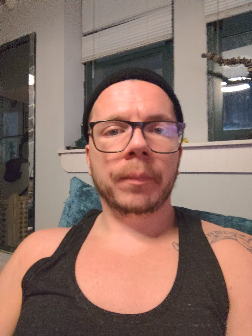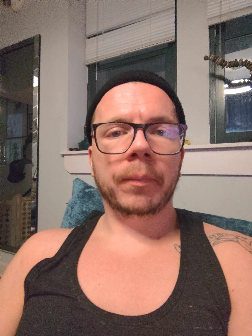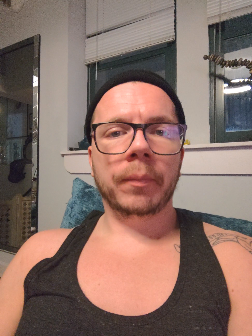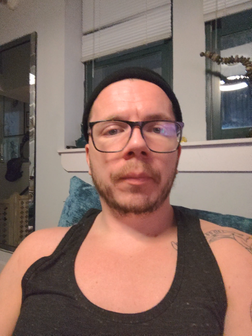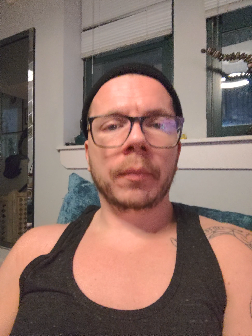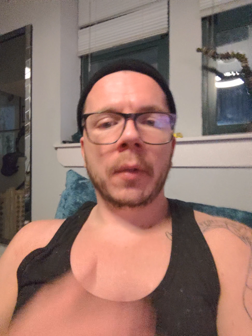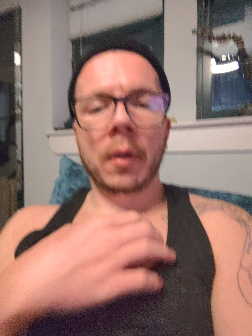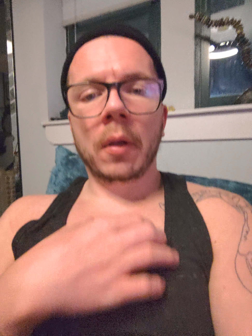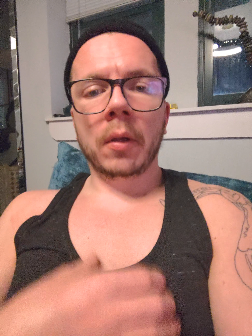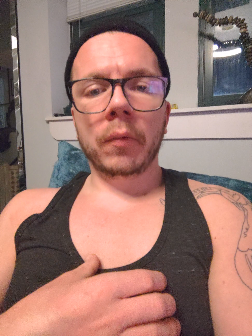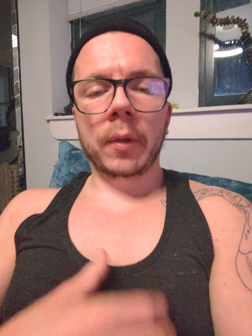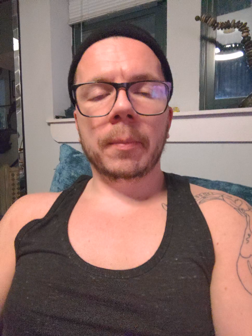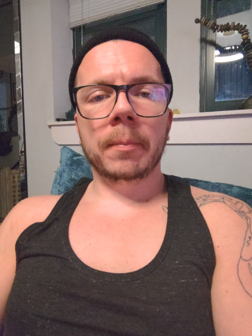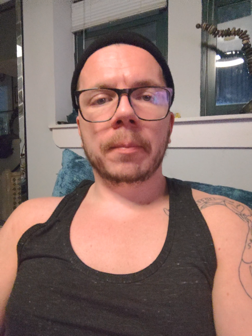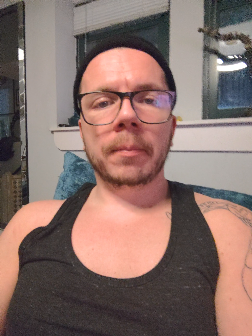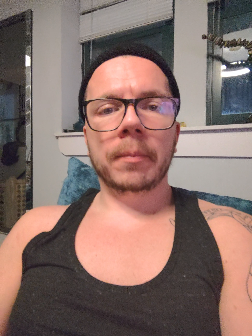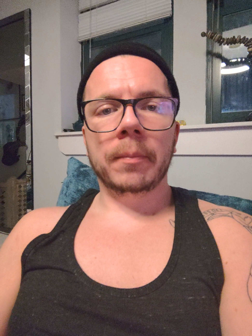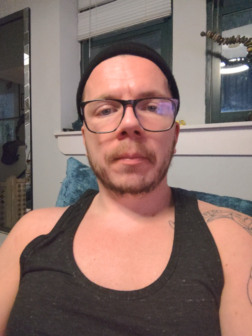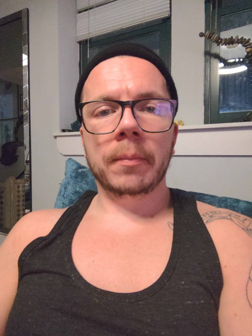hungry